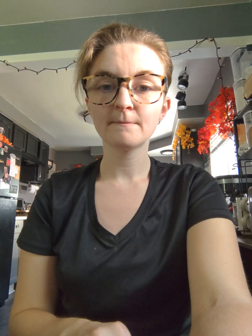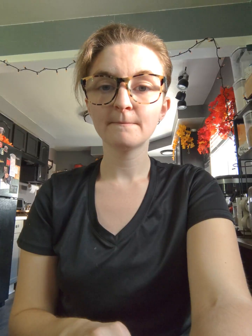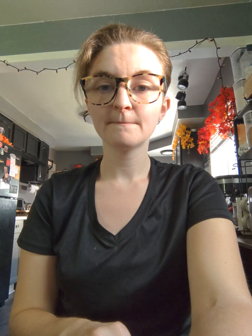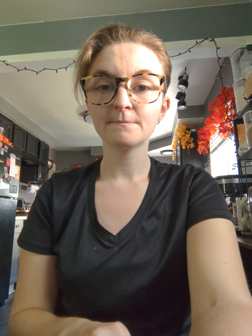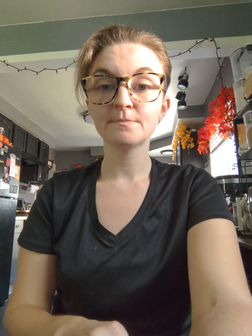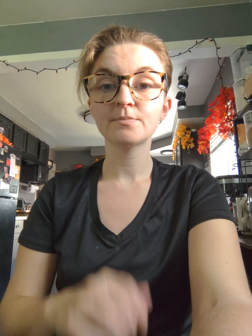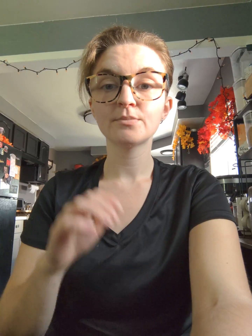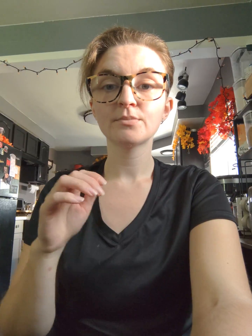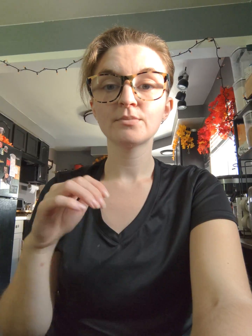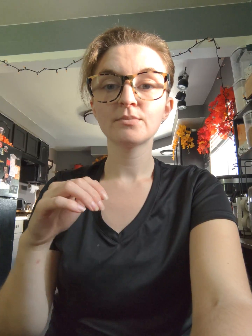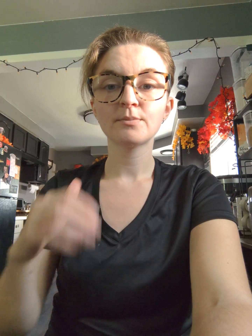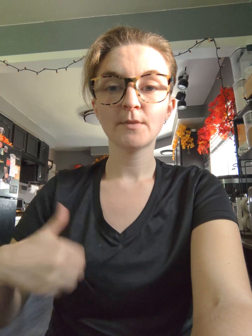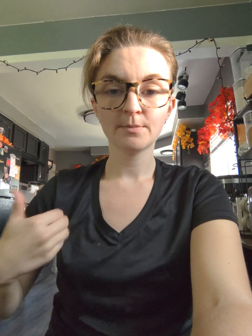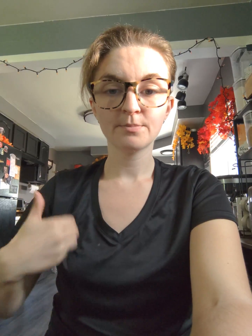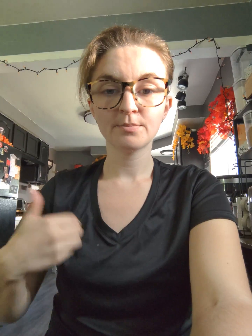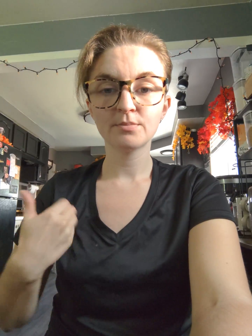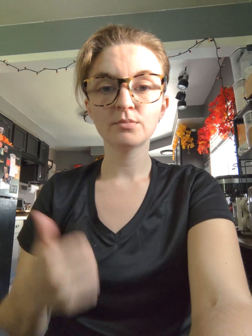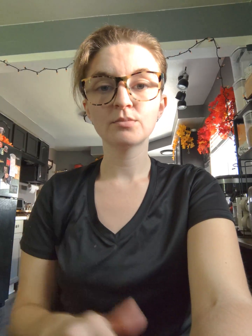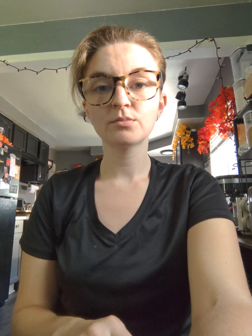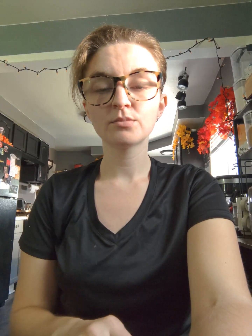monkey